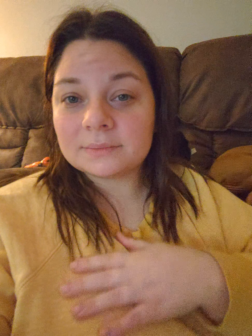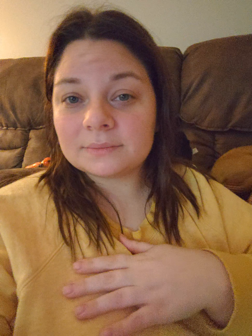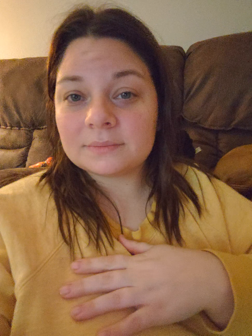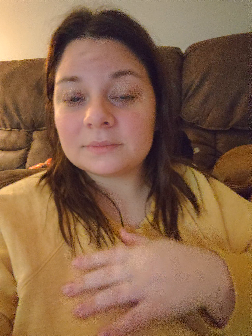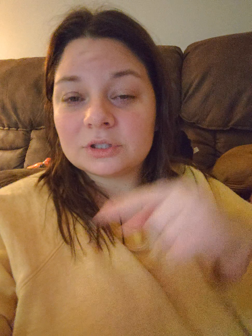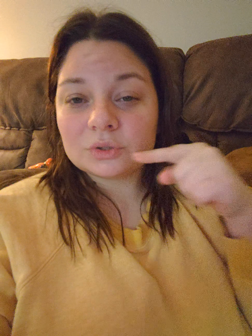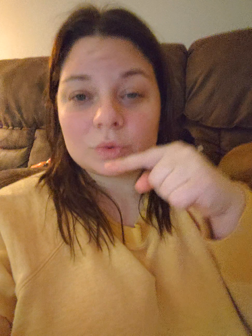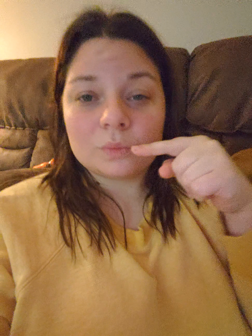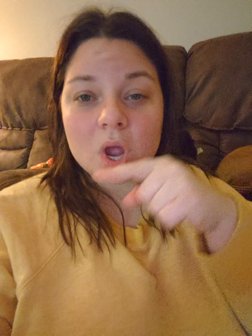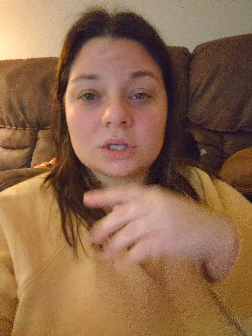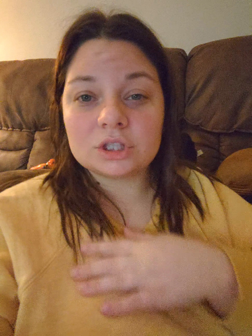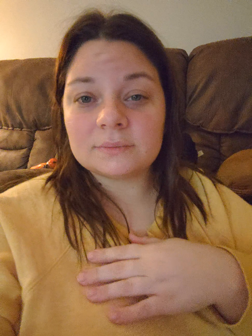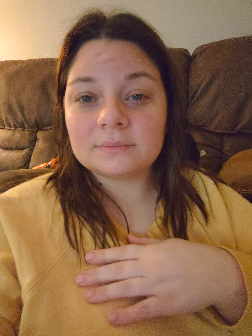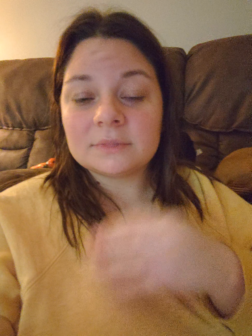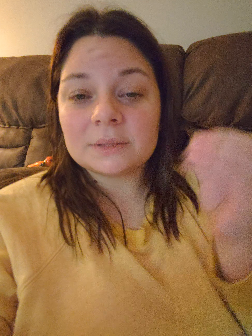toothbrush